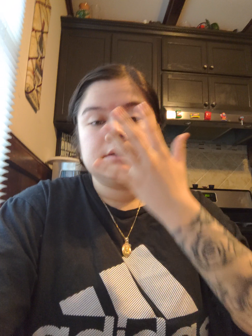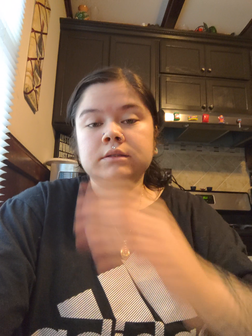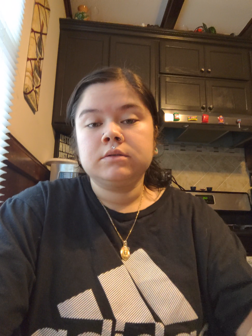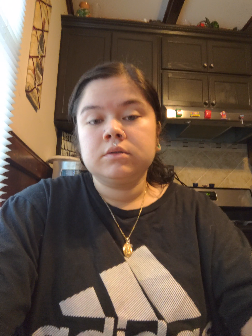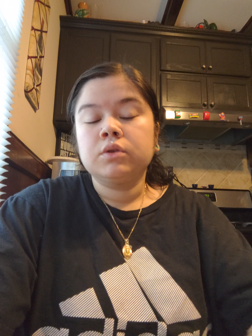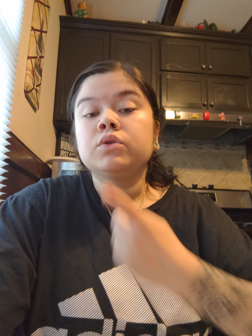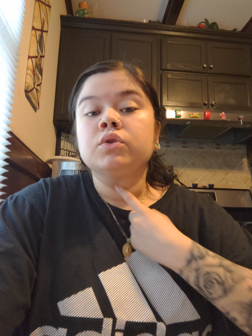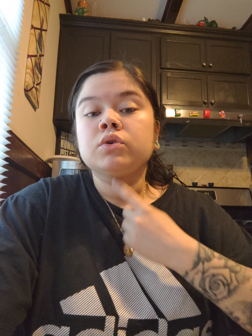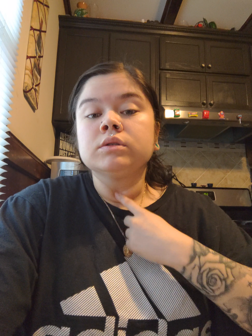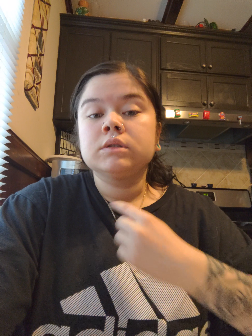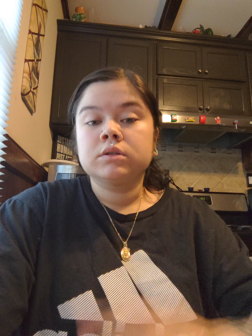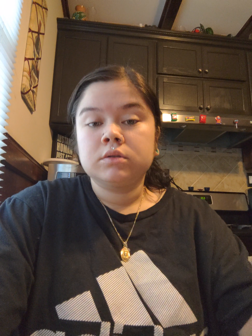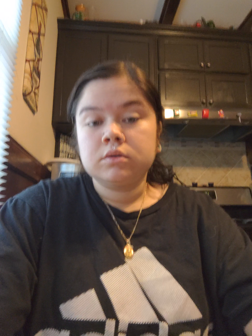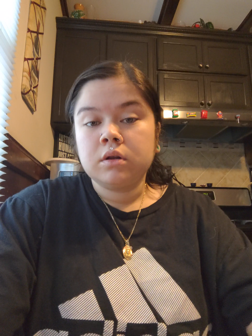thirsty